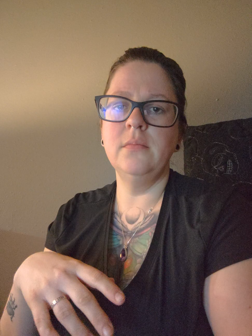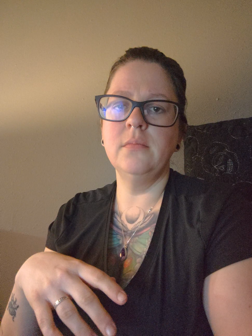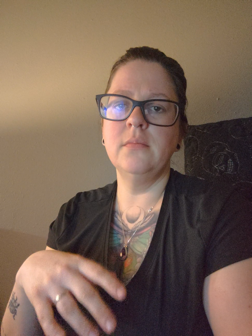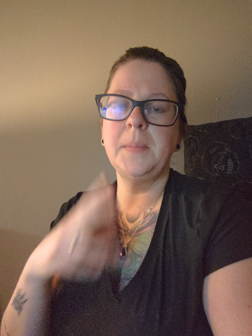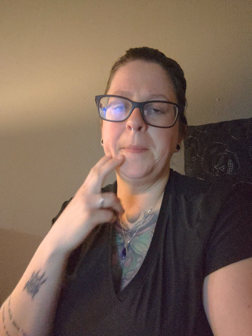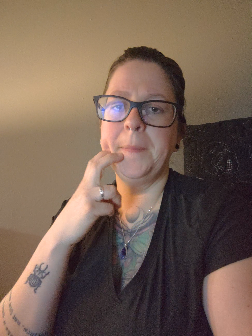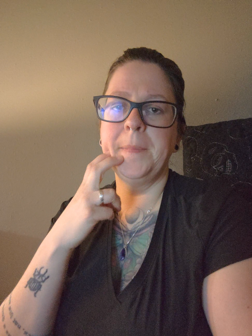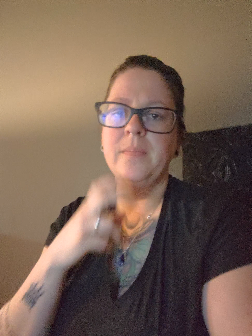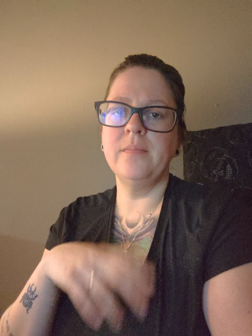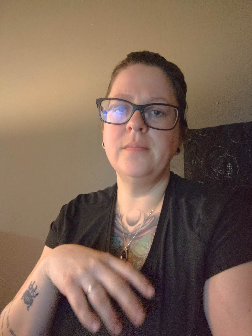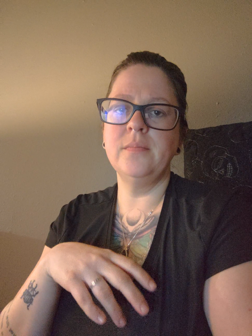gum